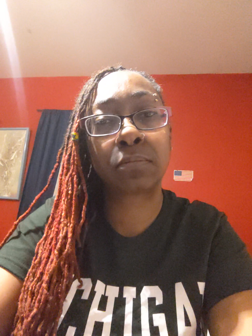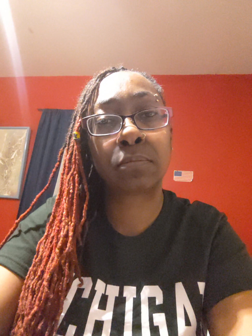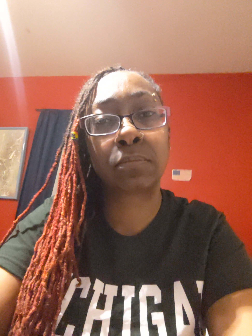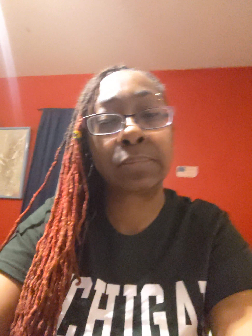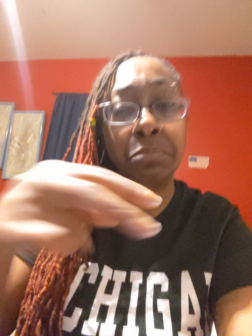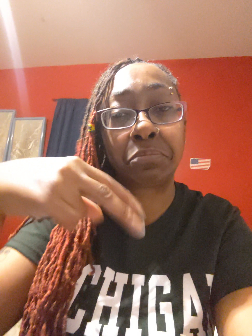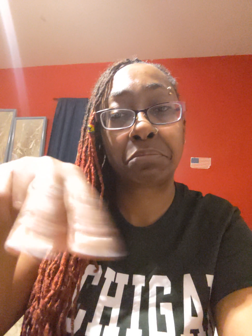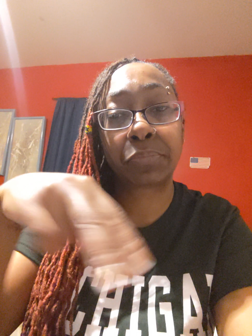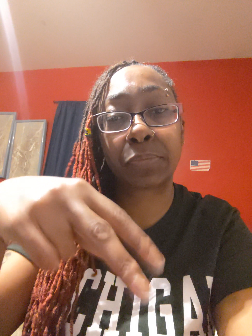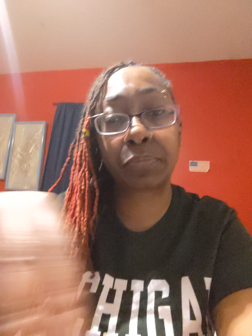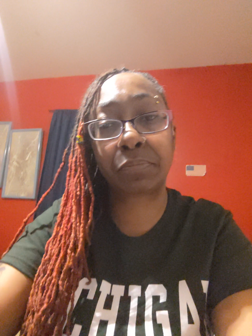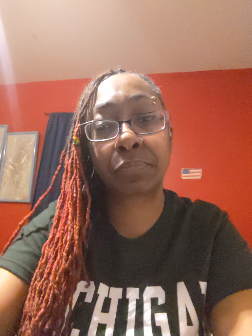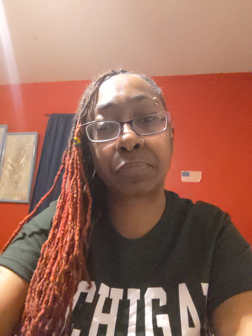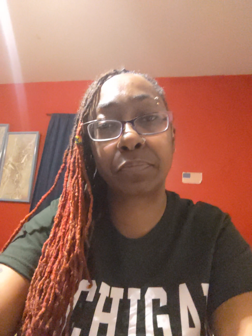dance